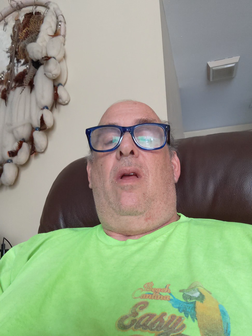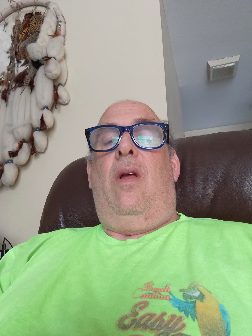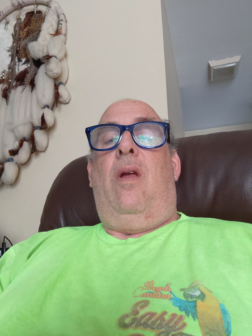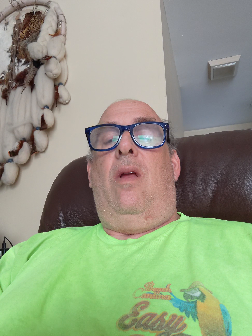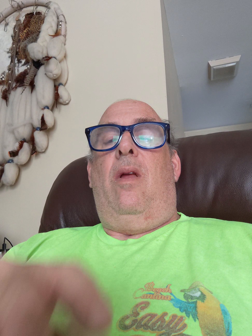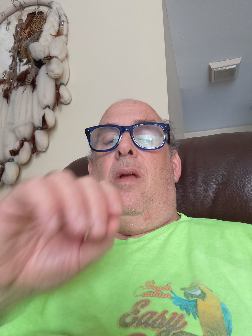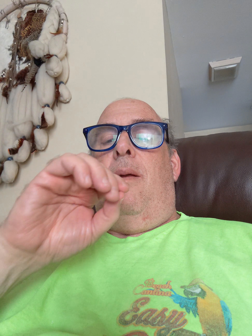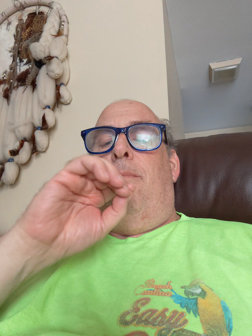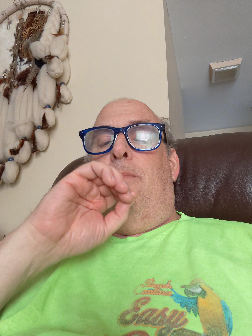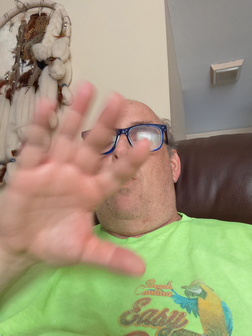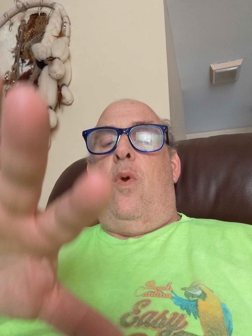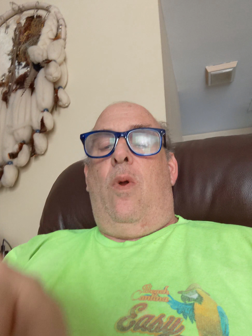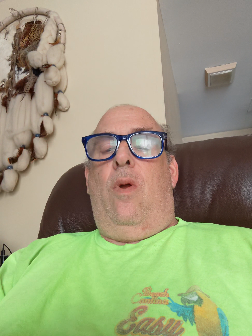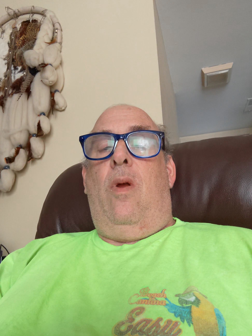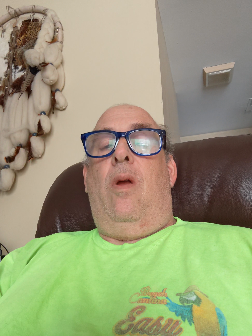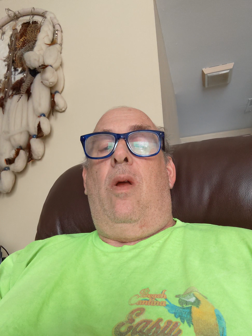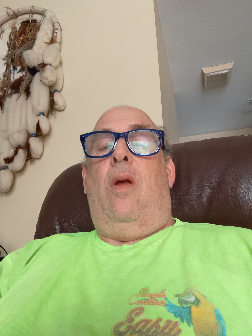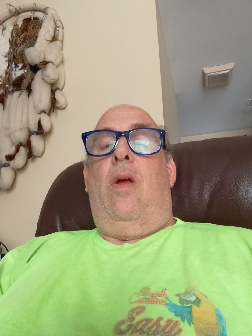blow